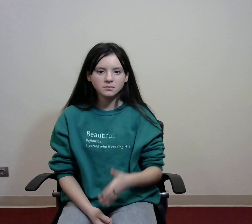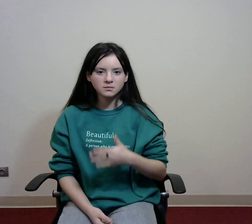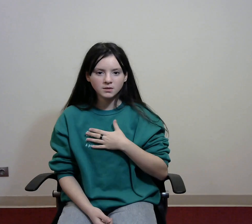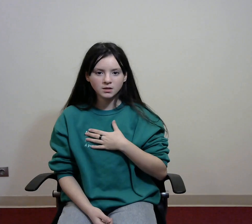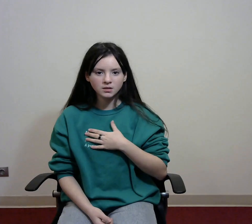mən